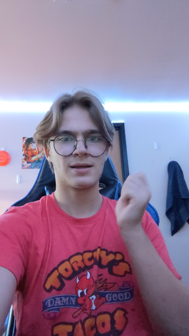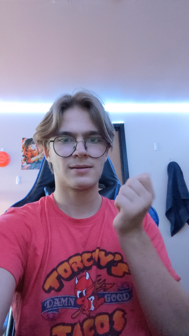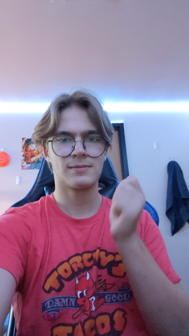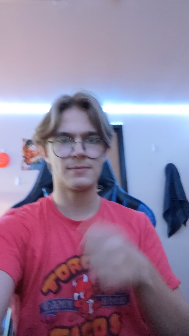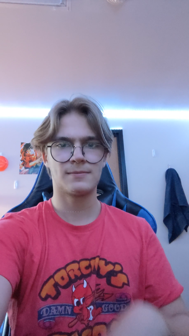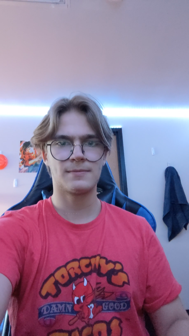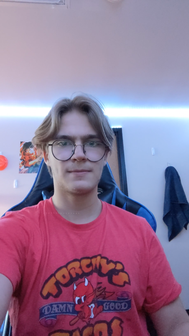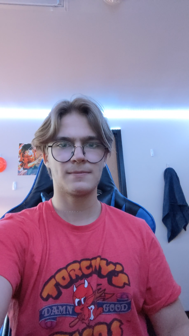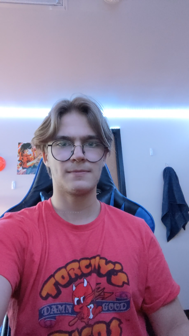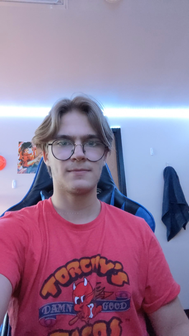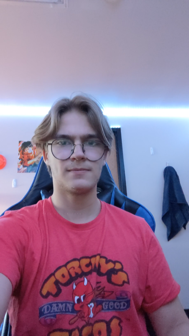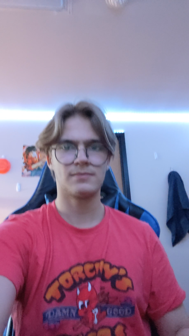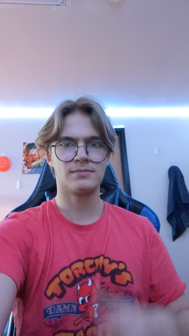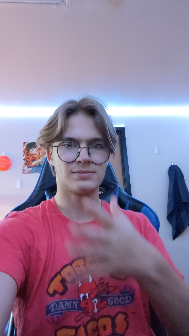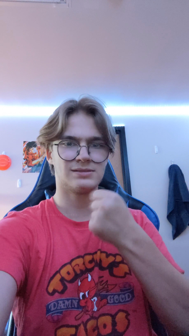get